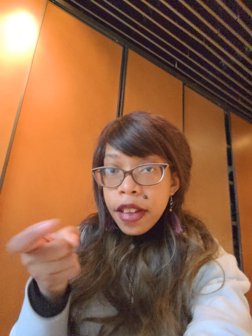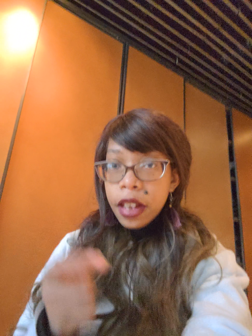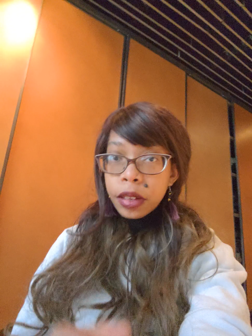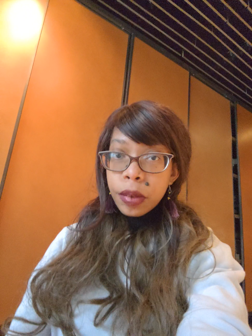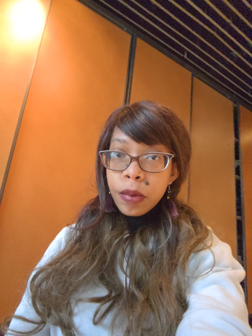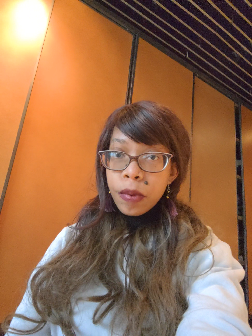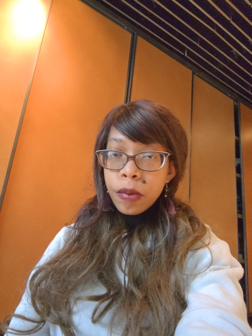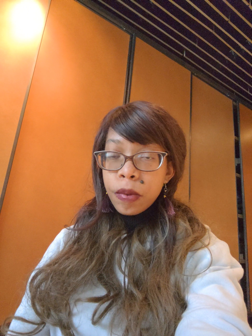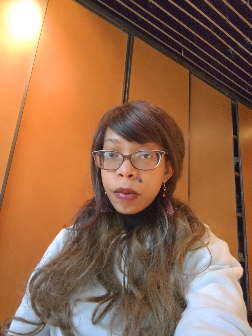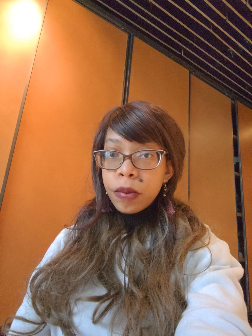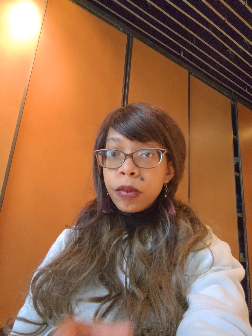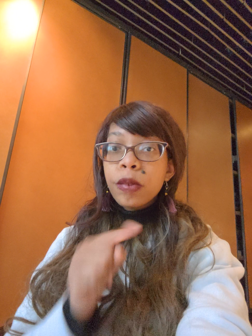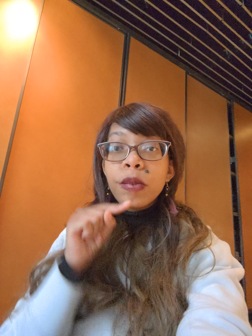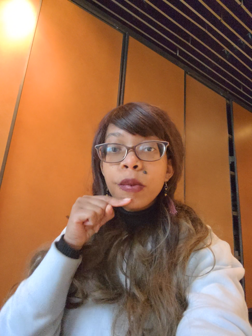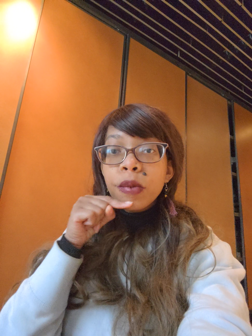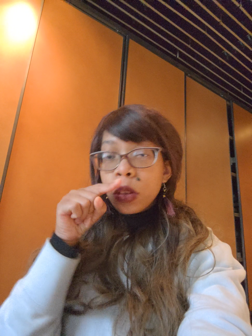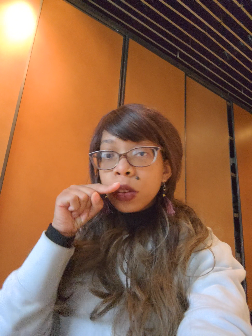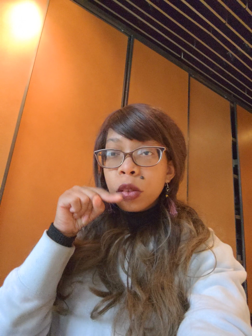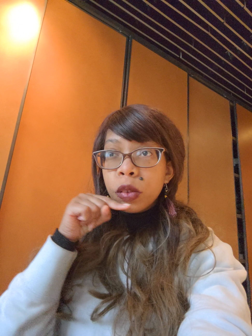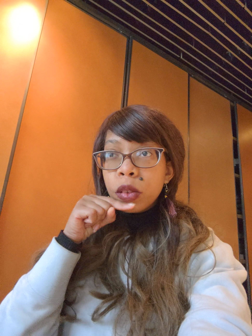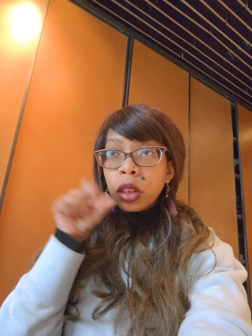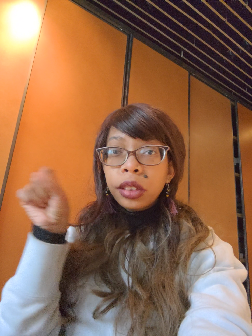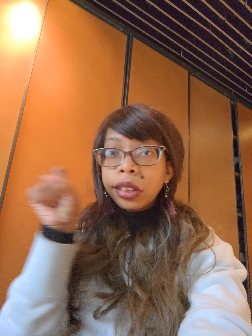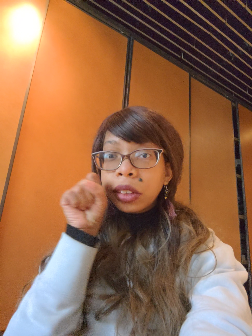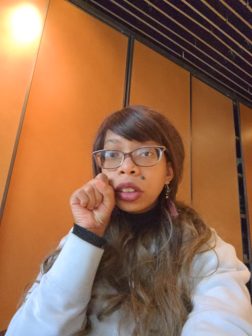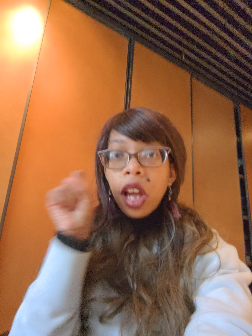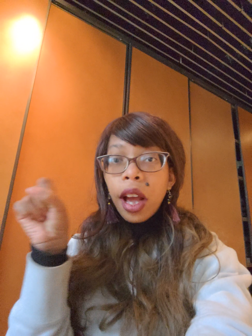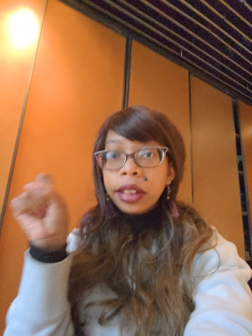carrot